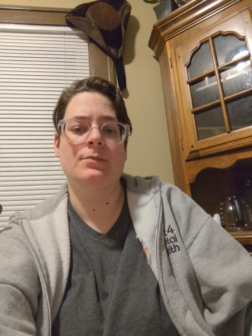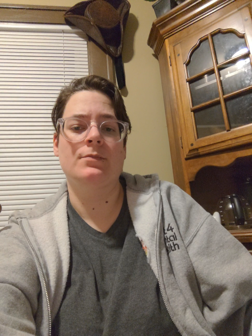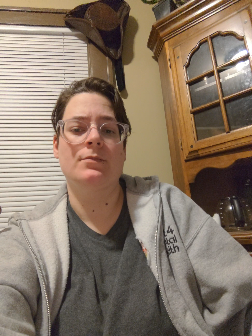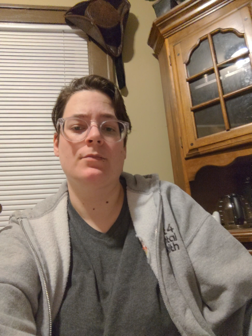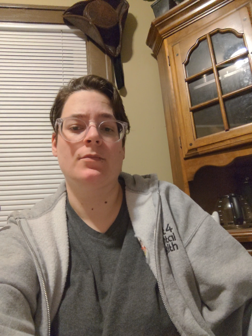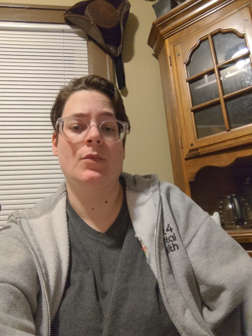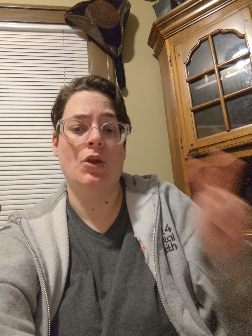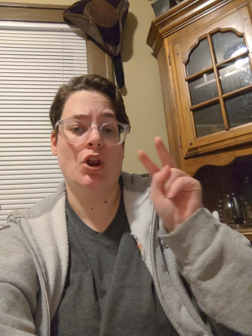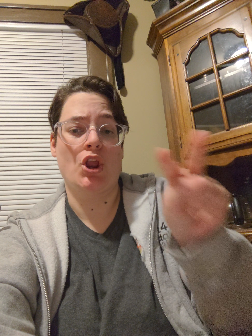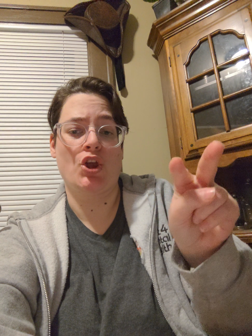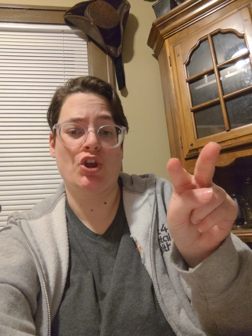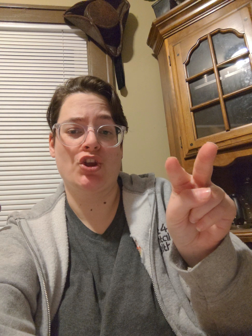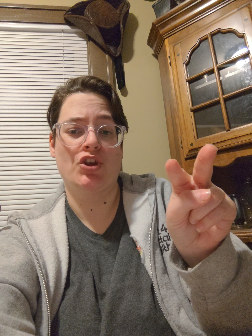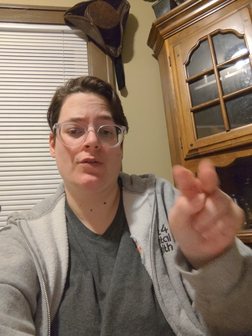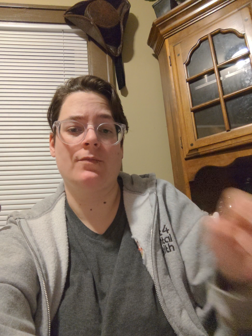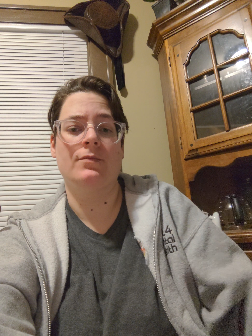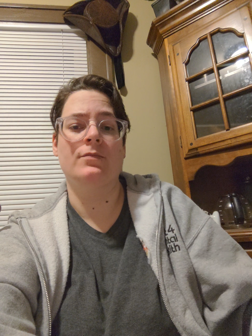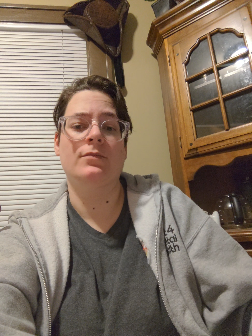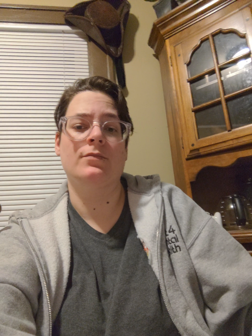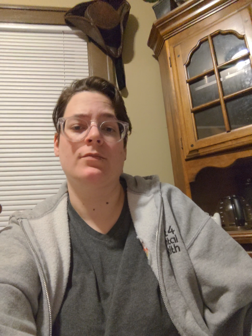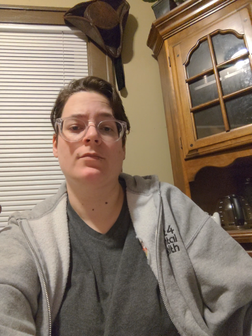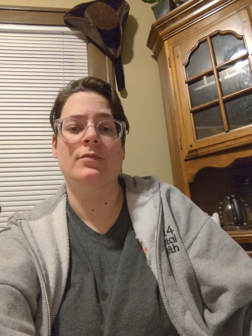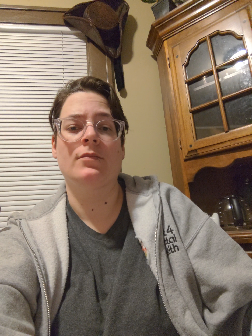look